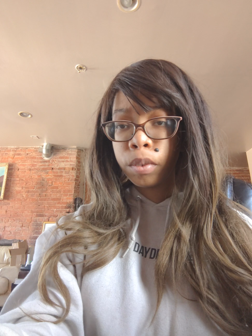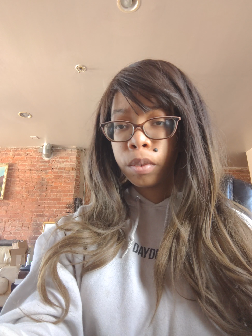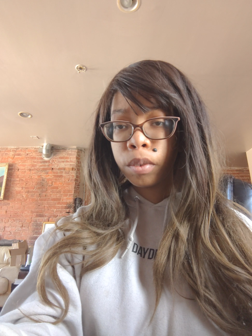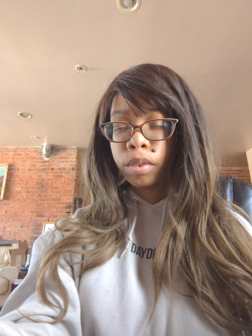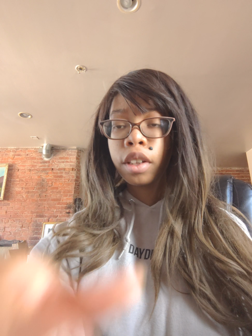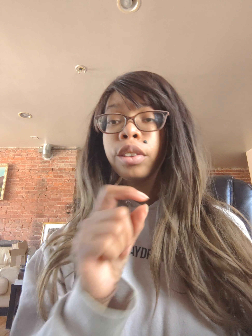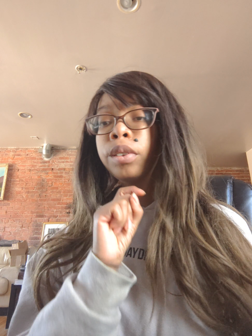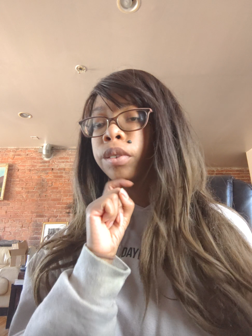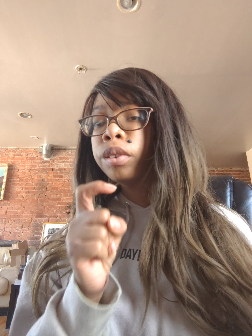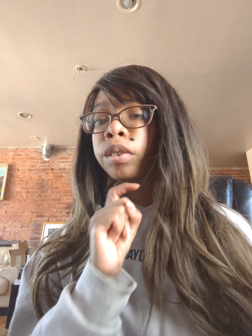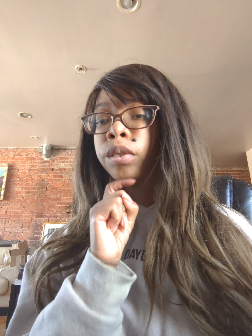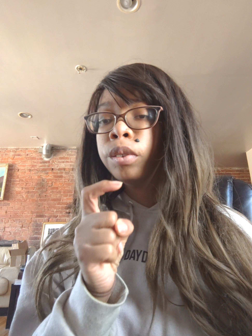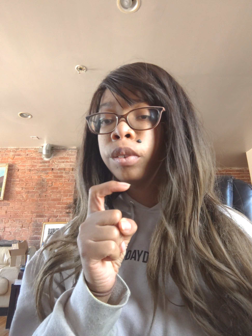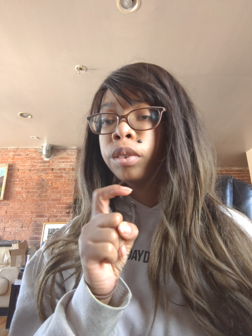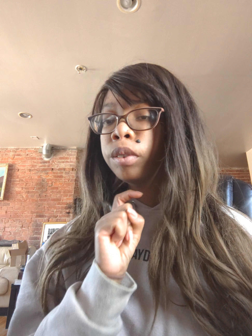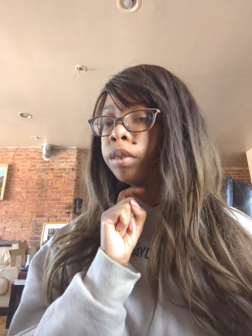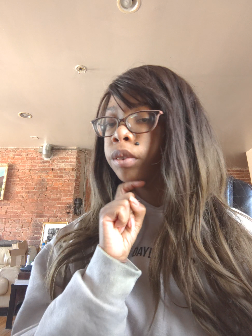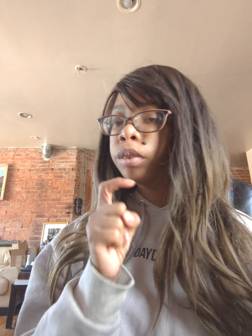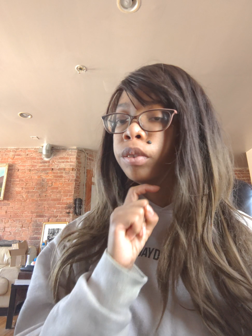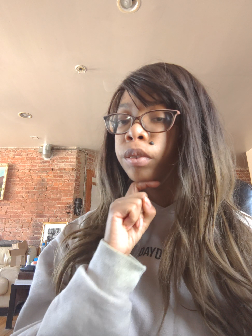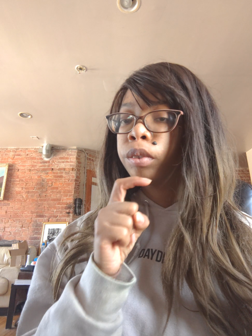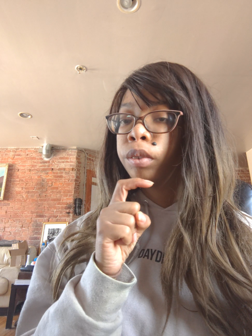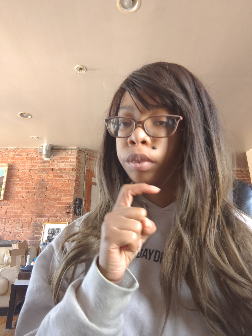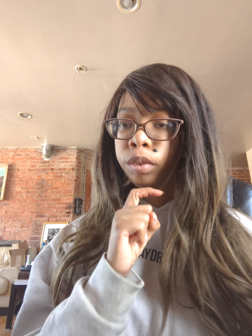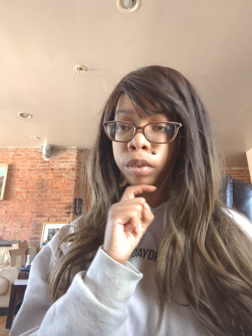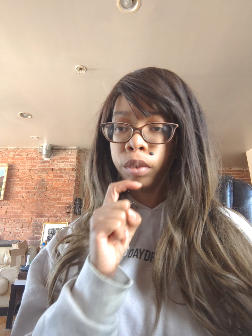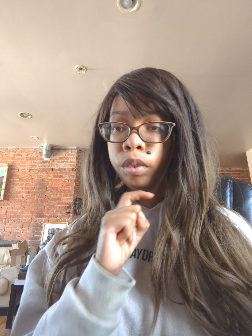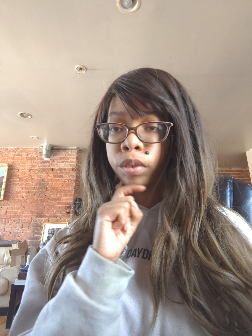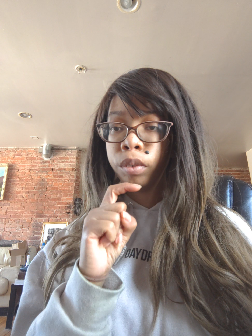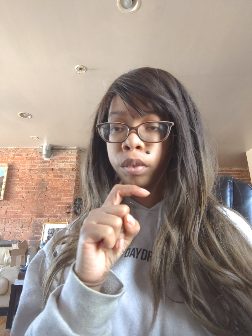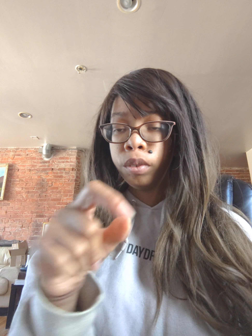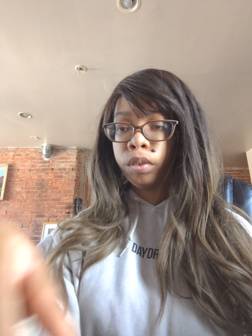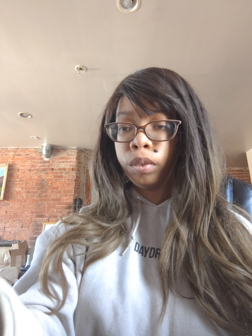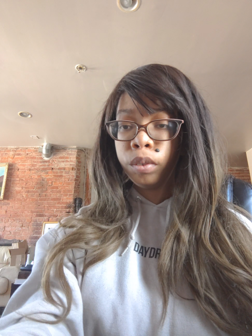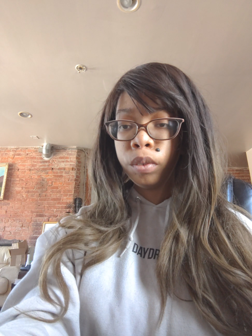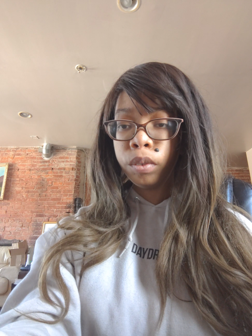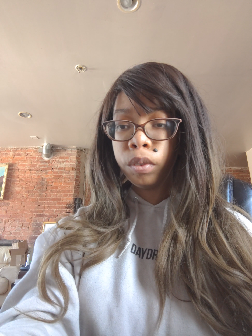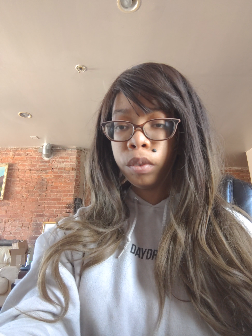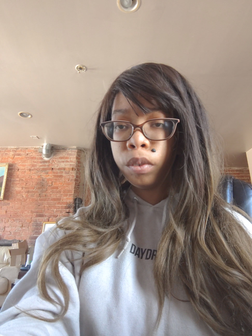garbage